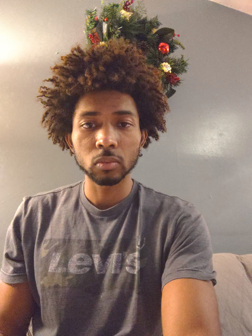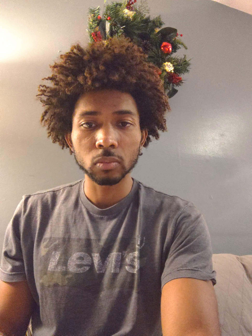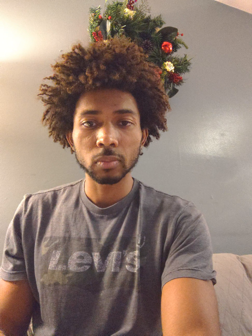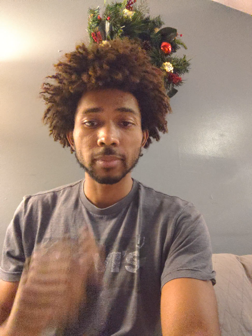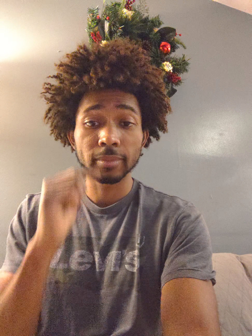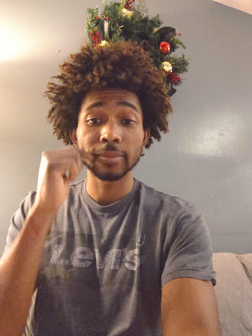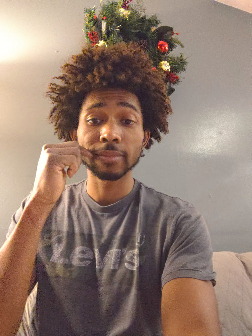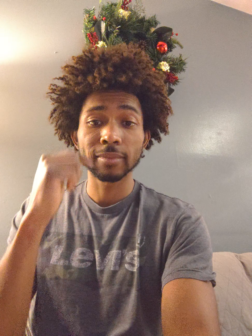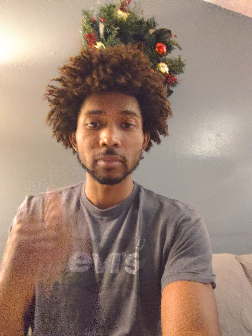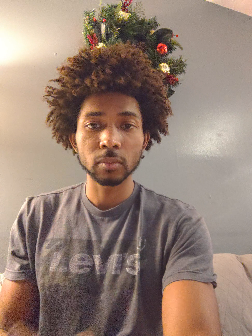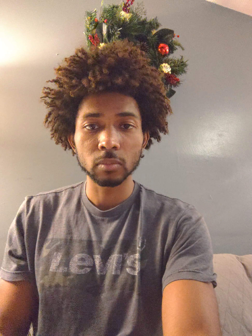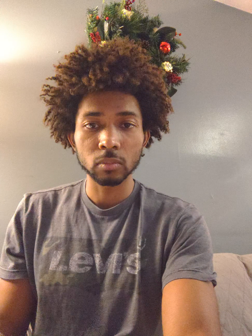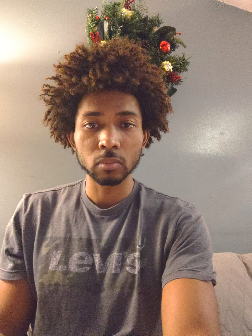smile